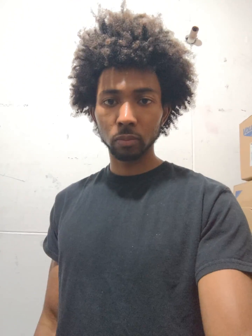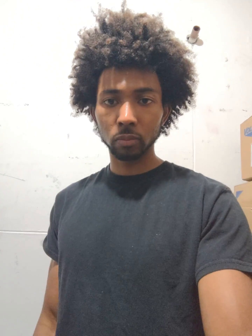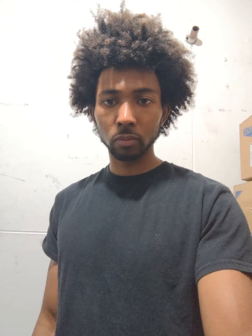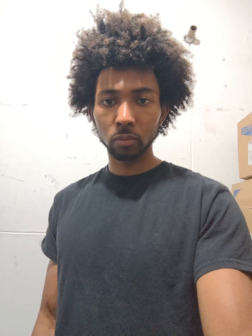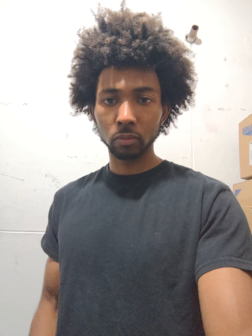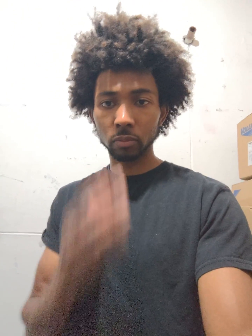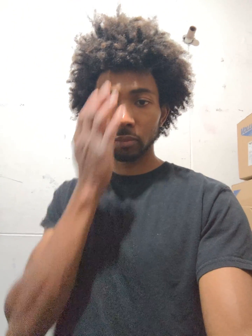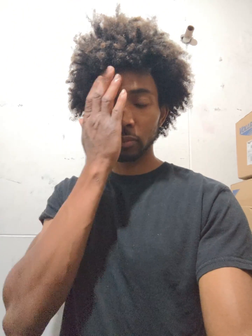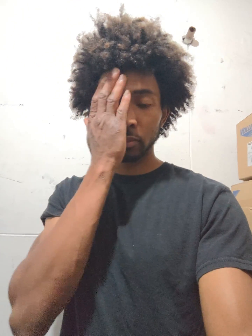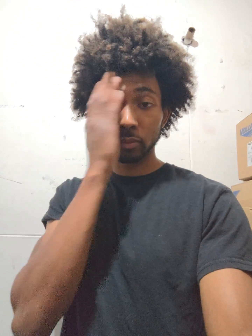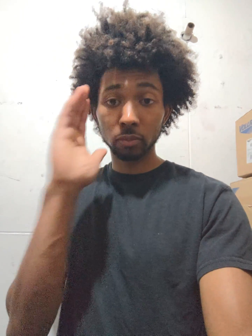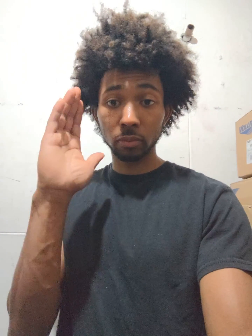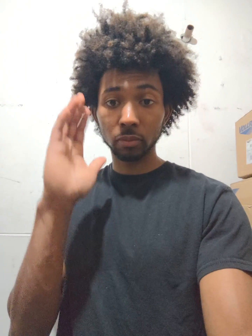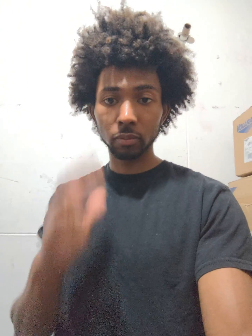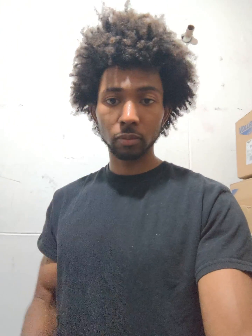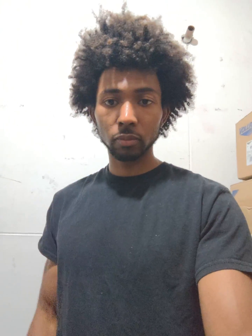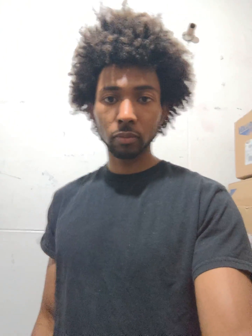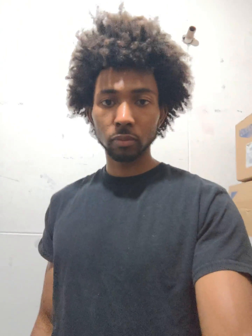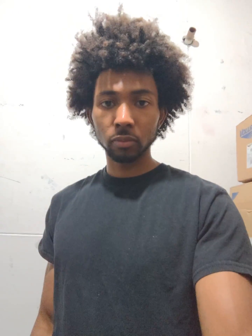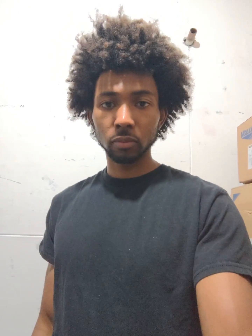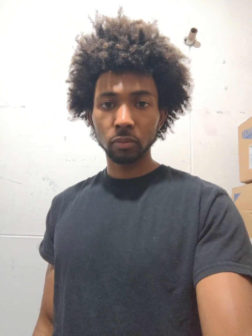peekaboo